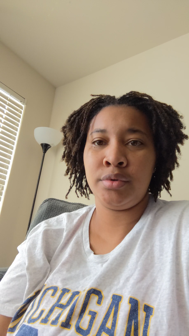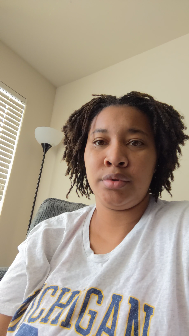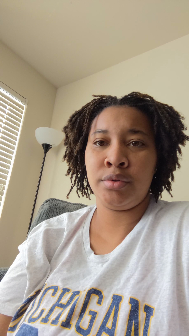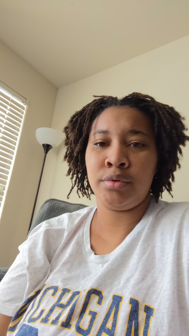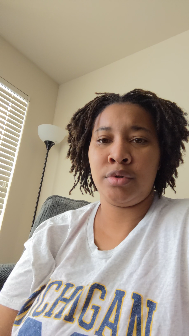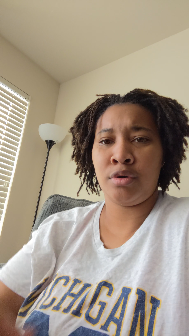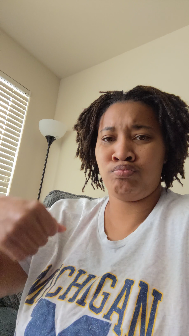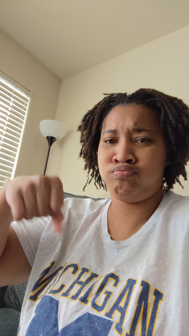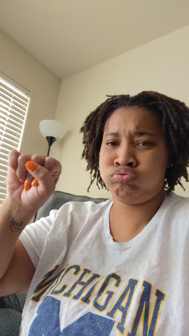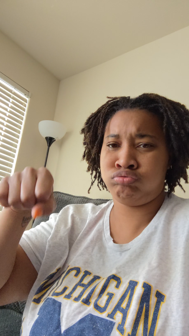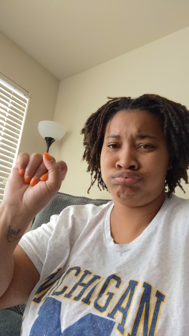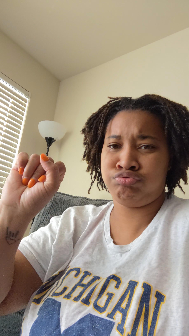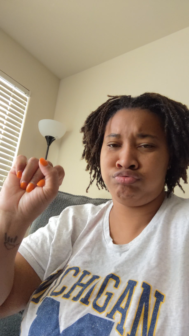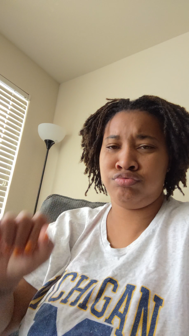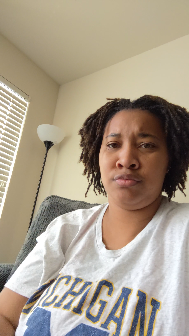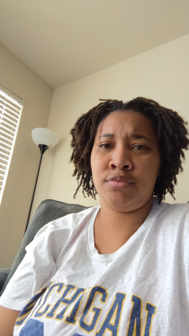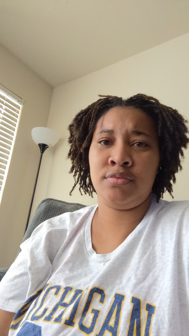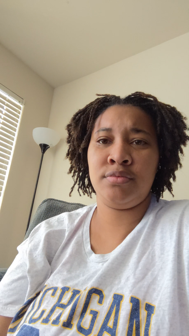motorcycle